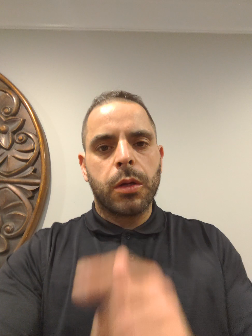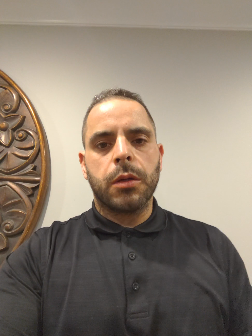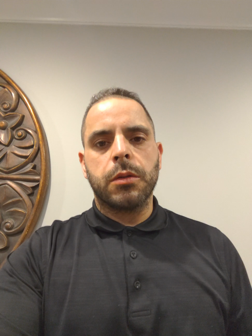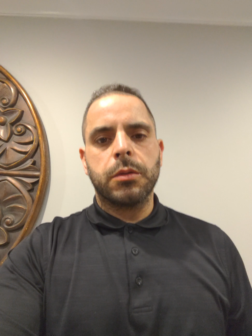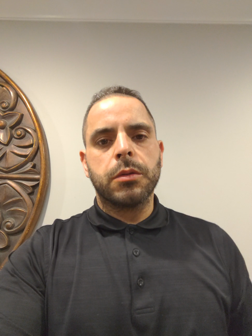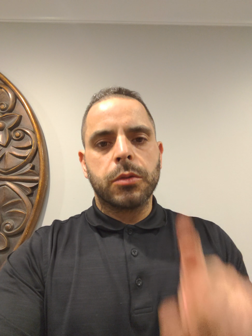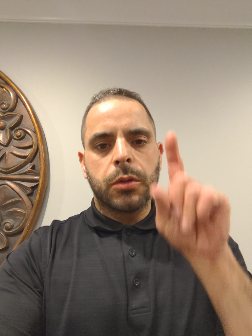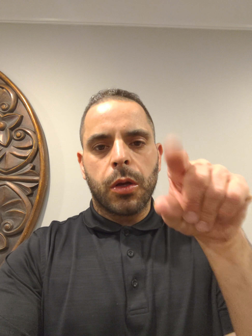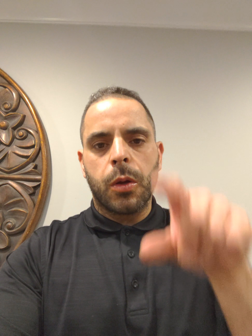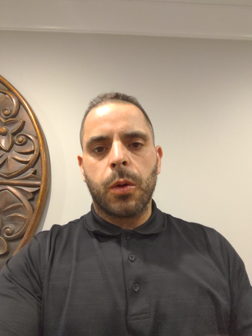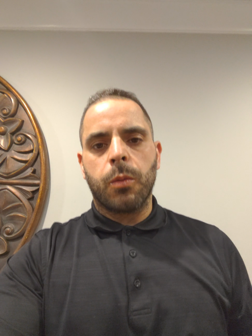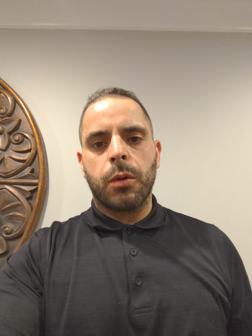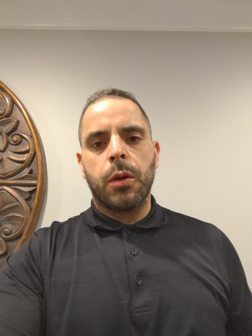go